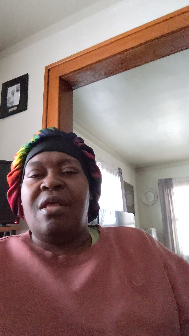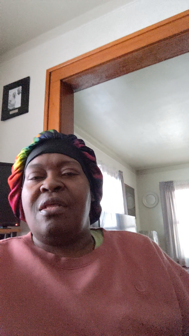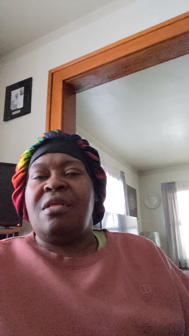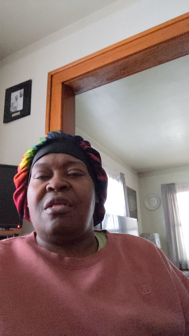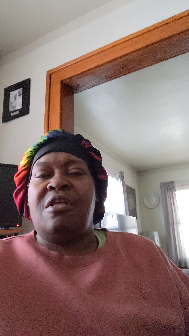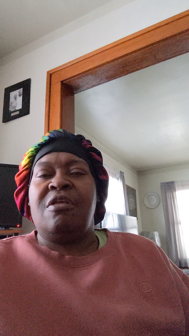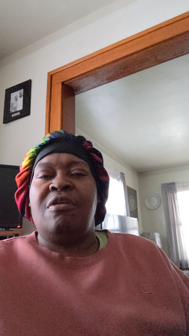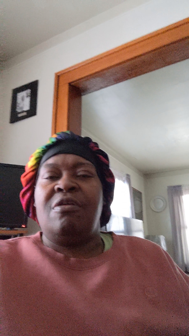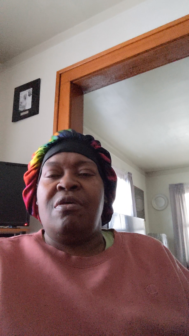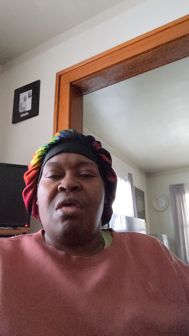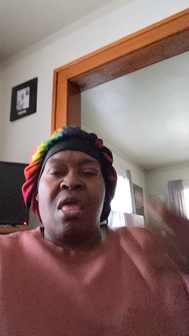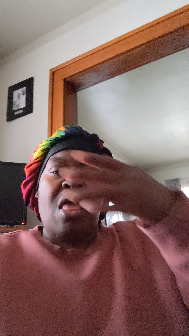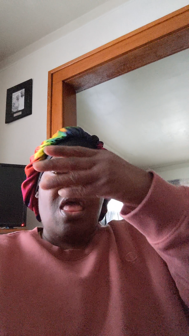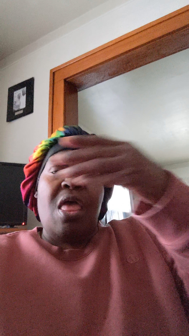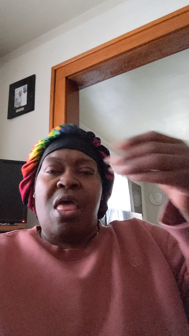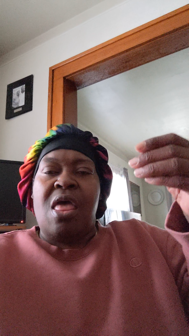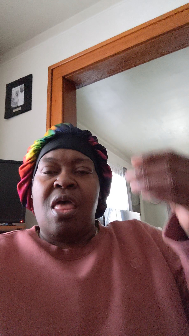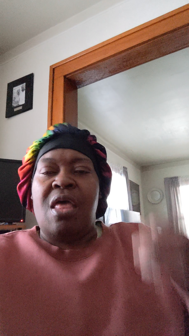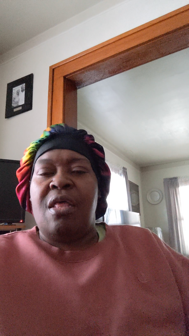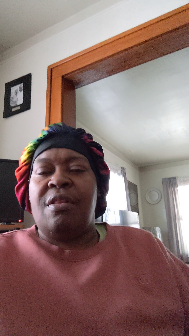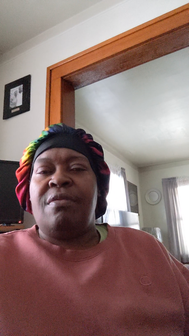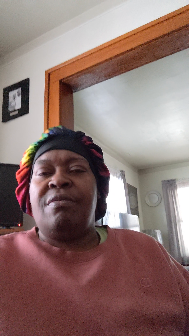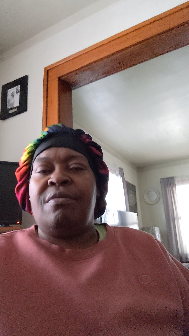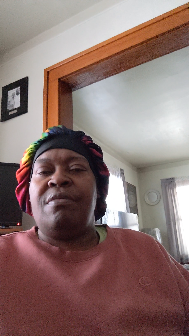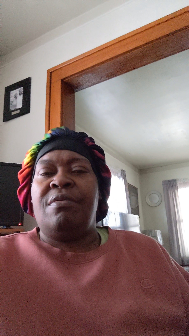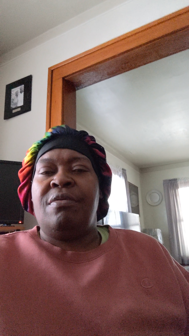and